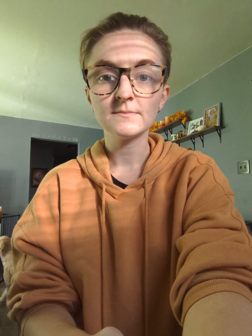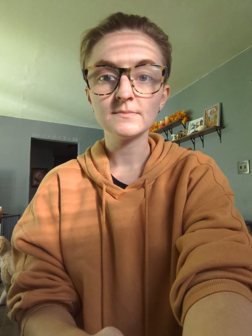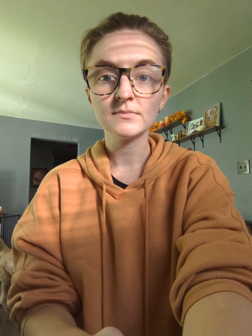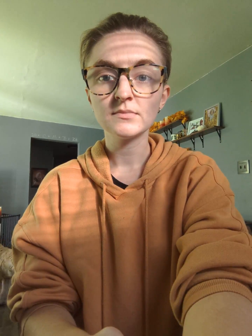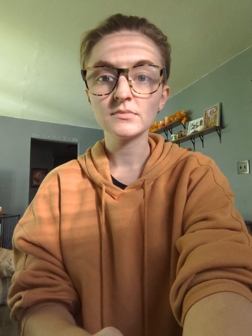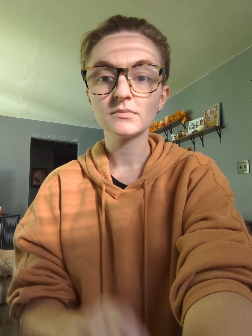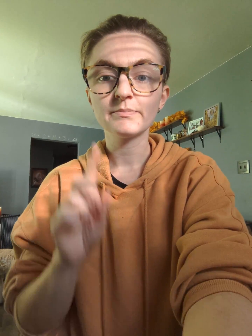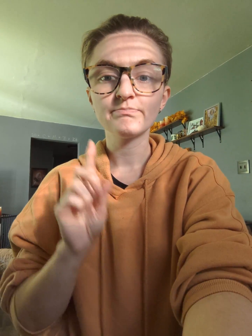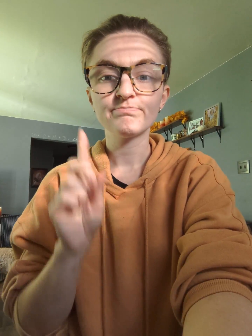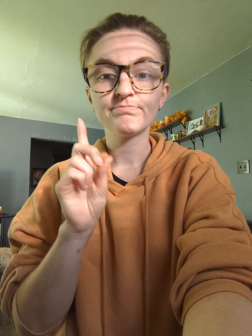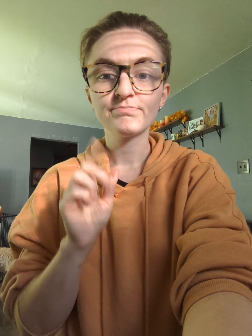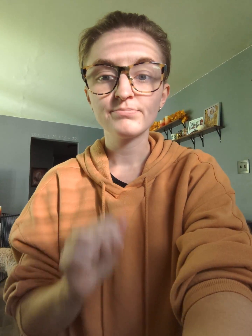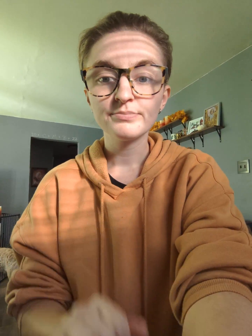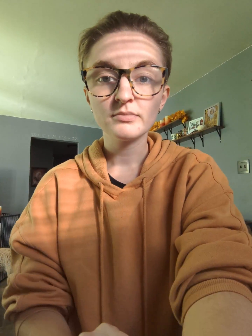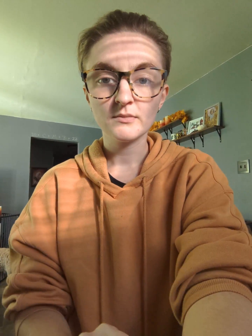bump